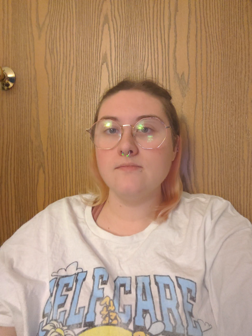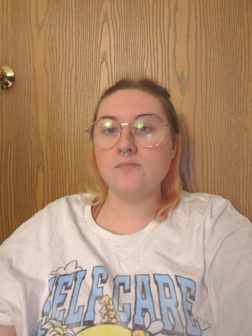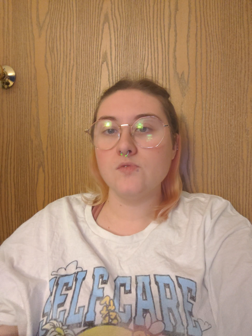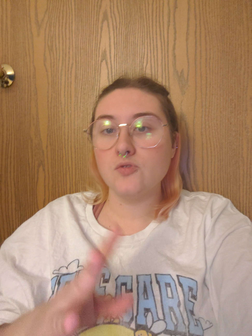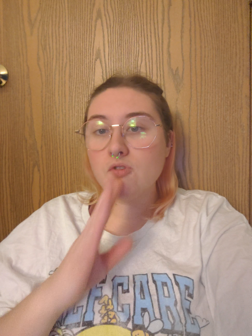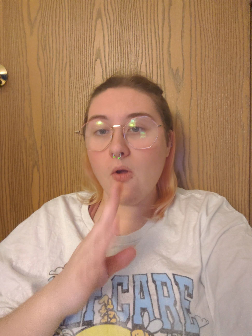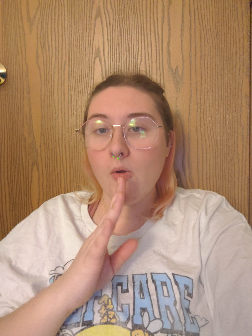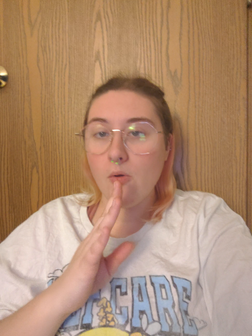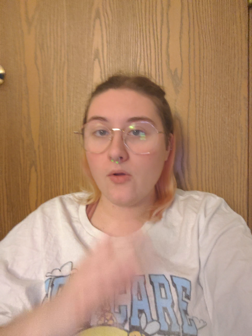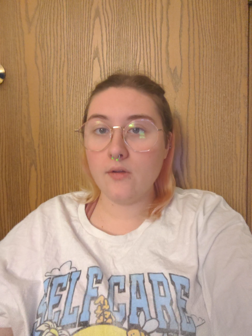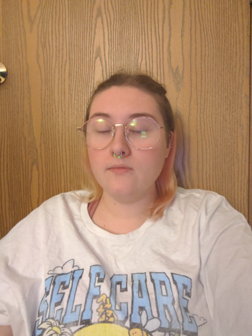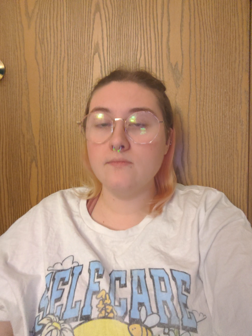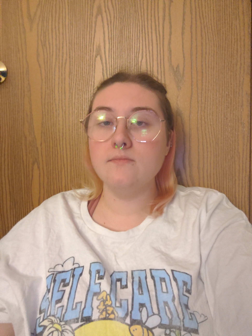talk